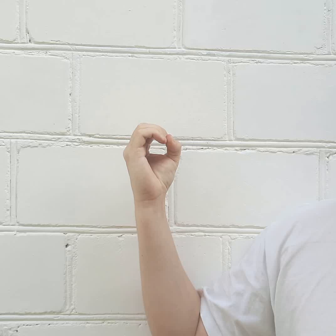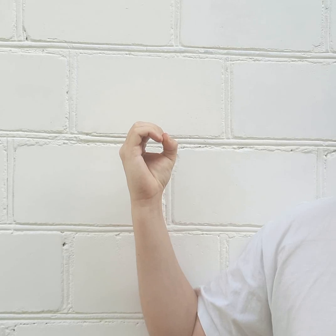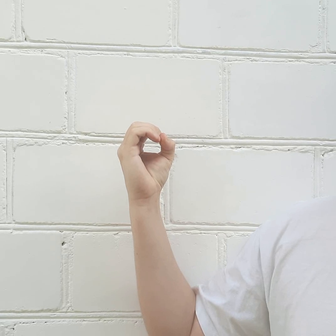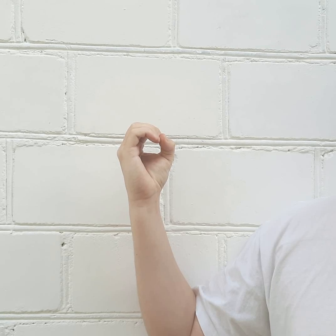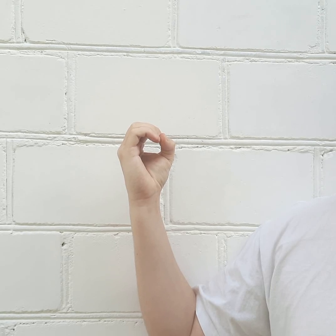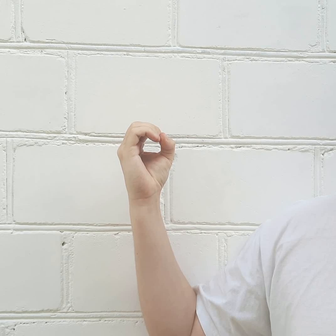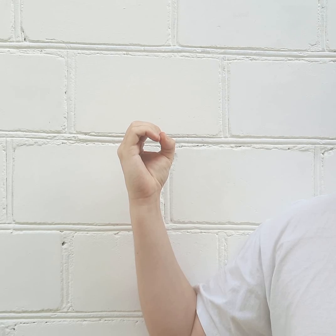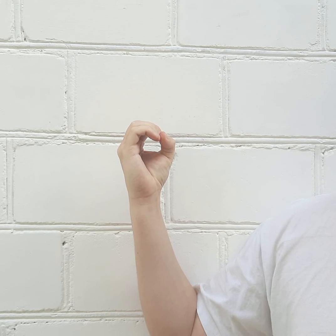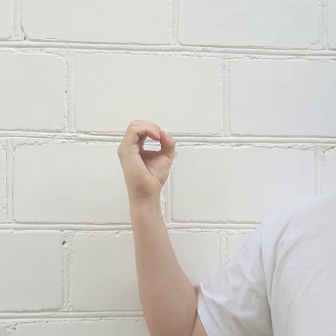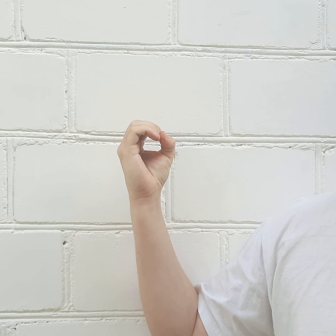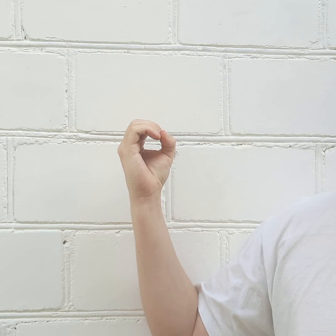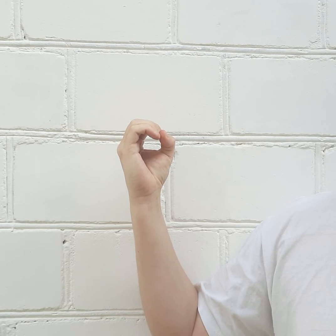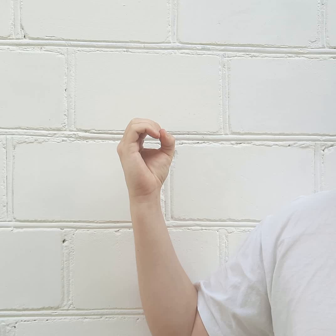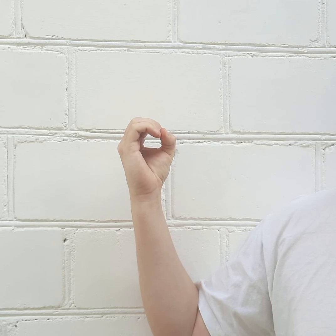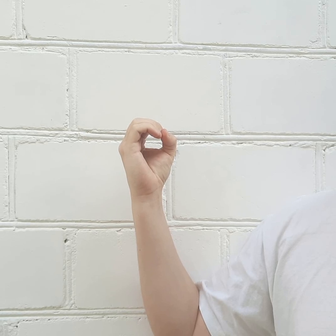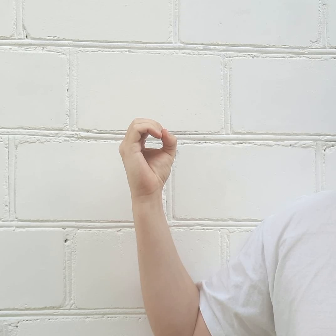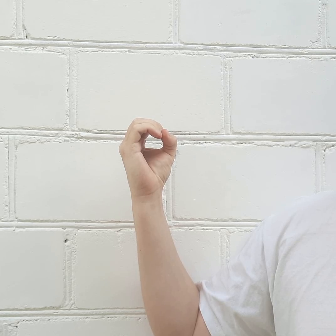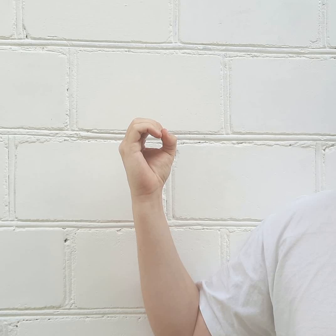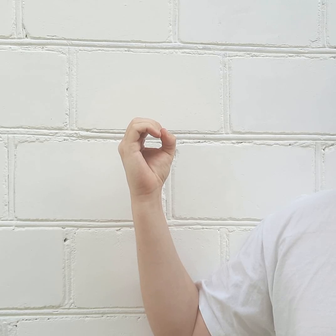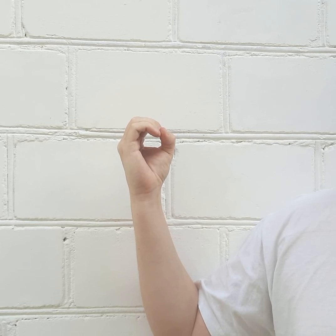Е